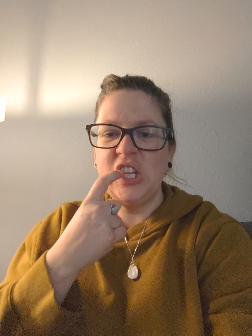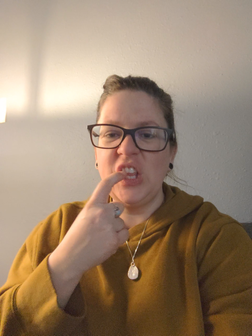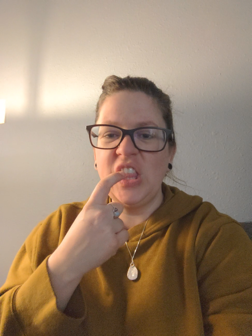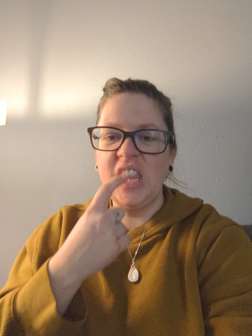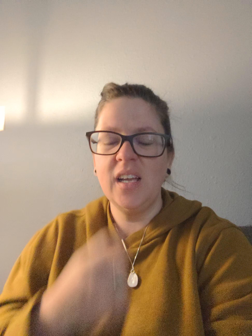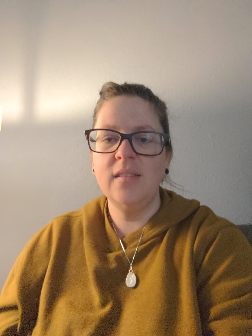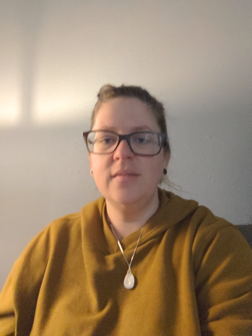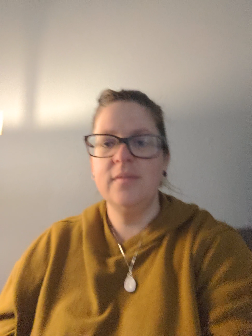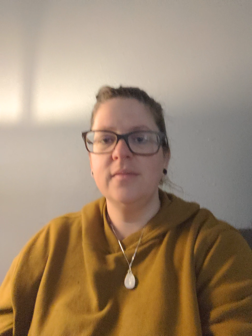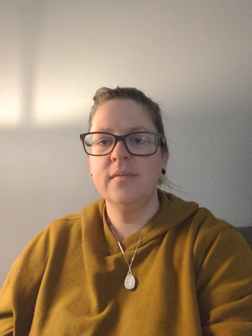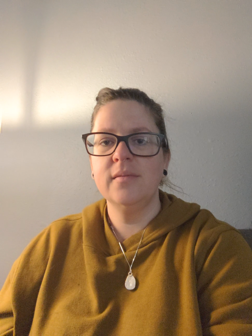tooth